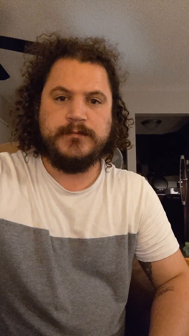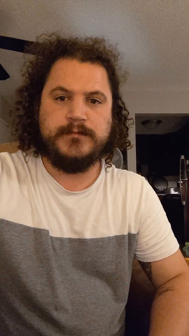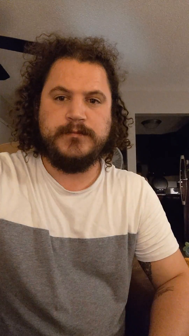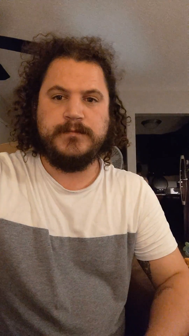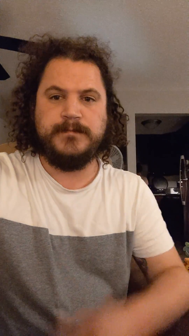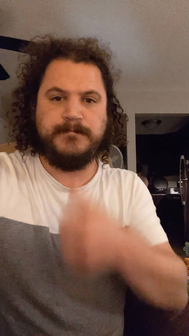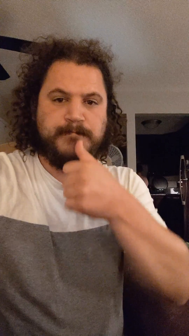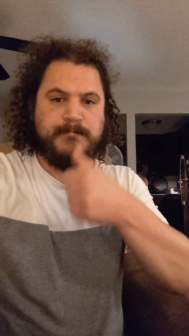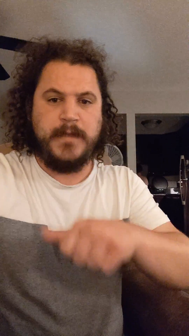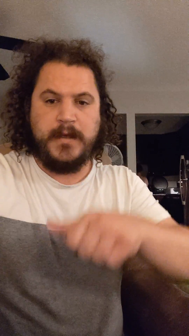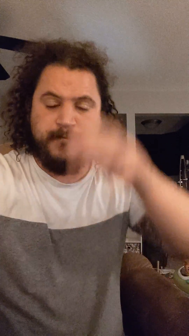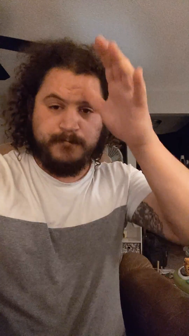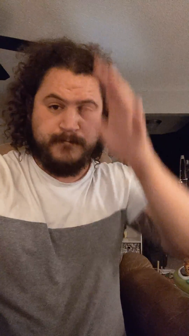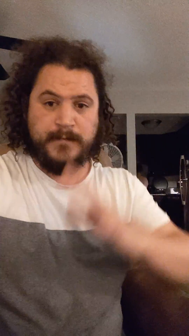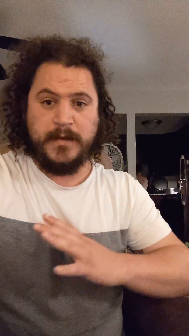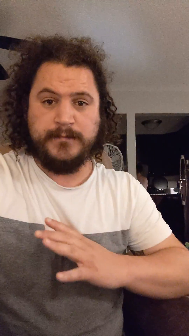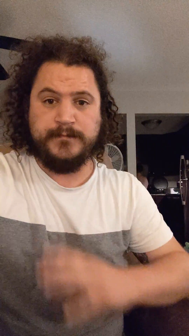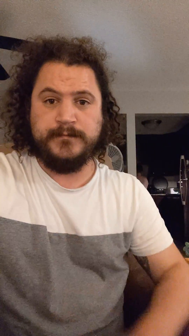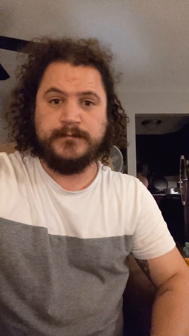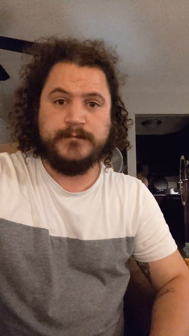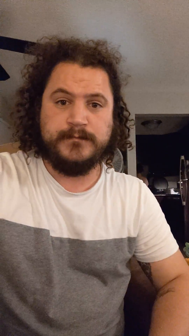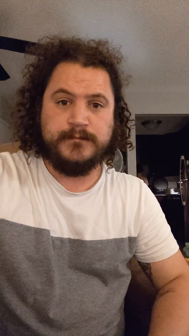mailman